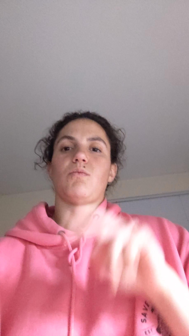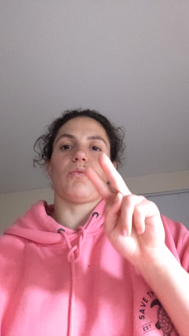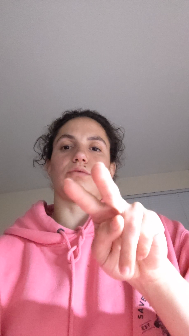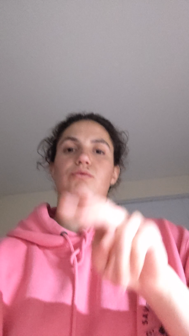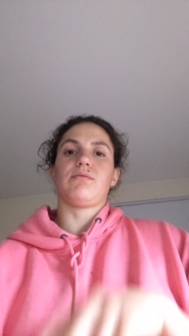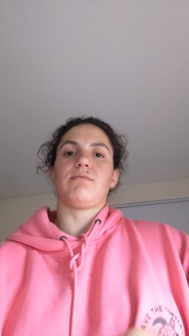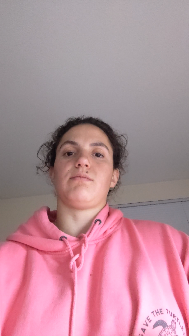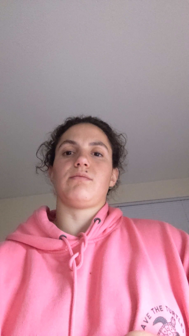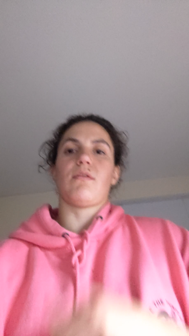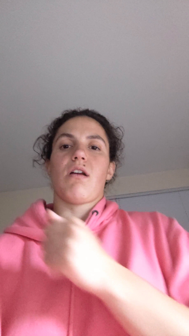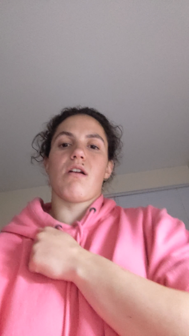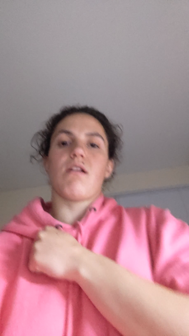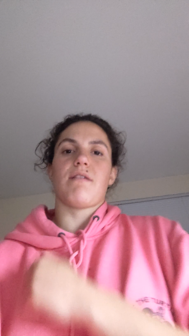hug